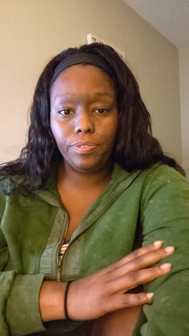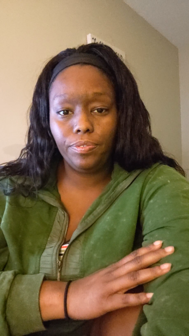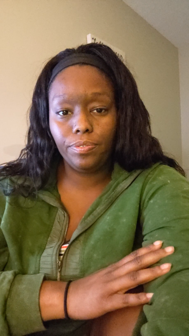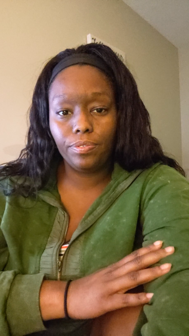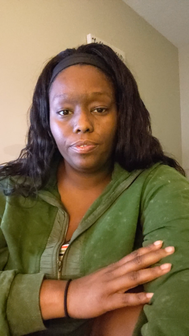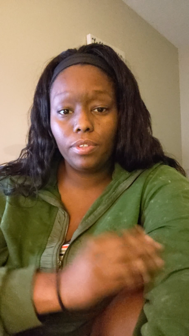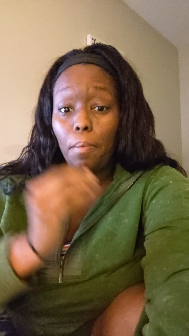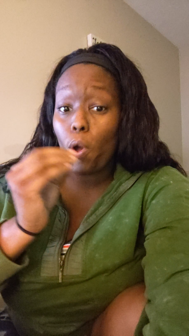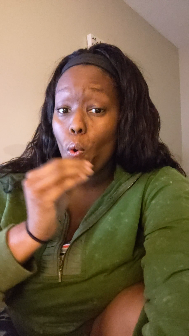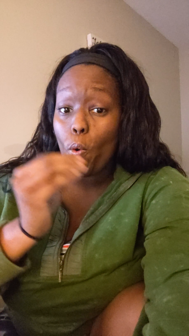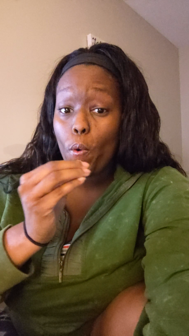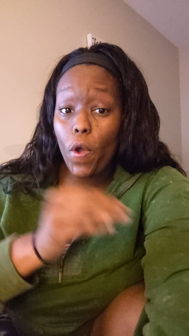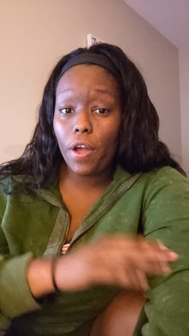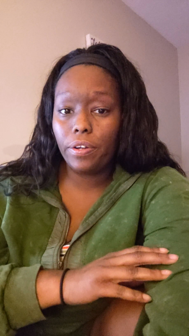more